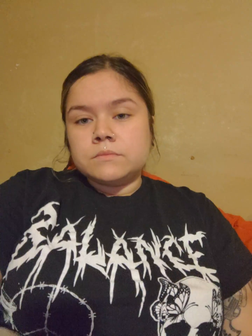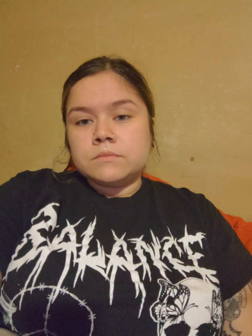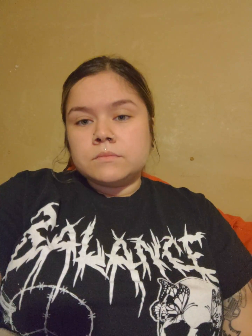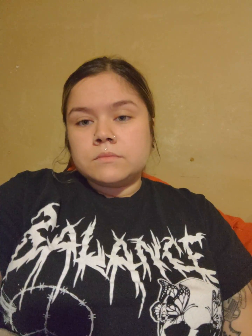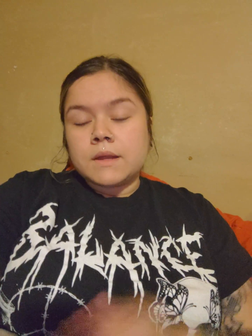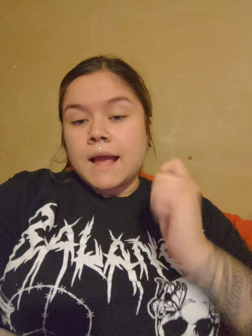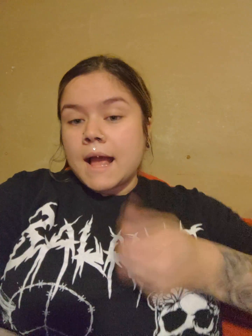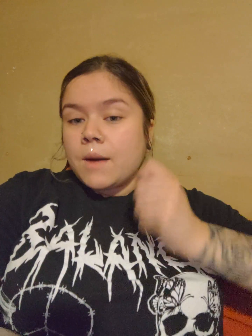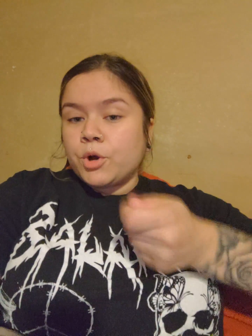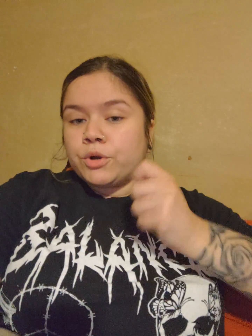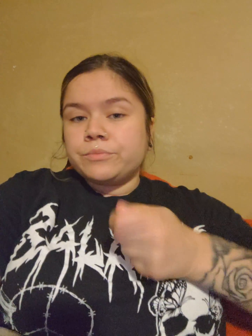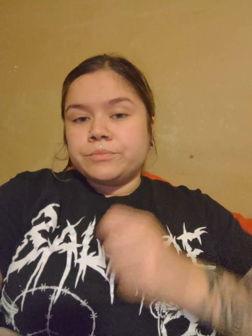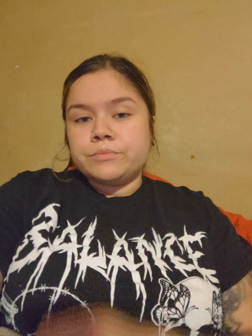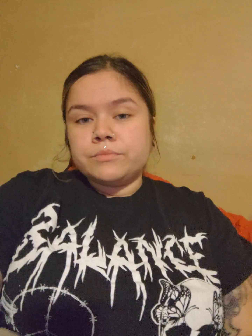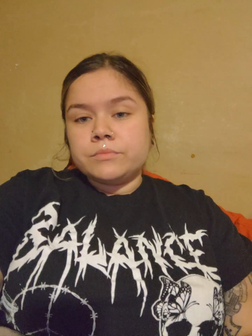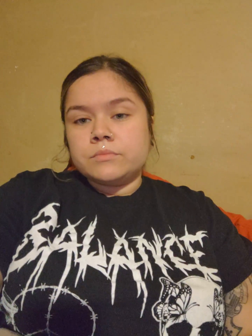hammer